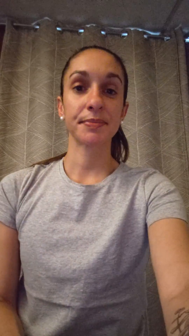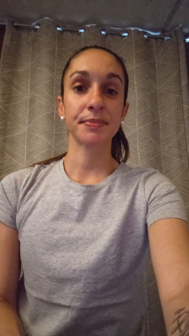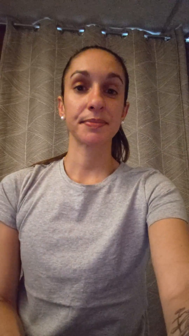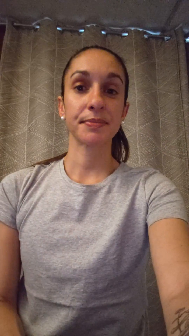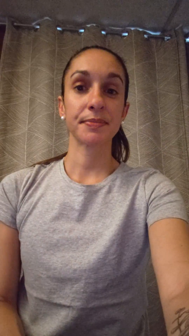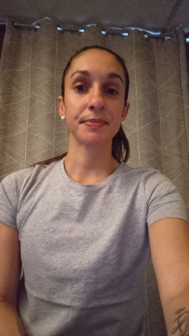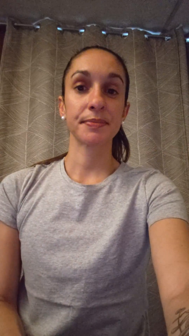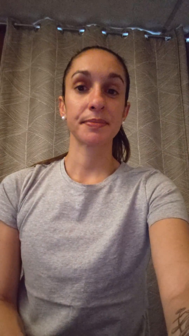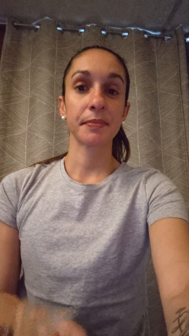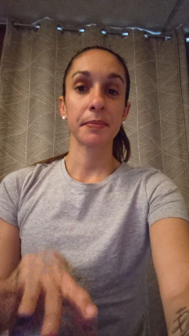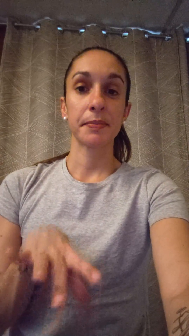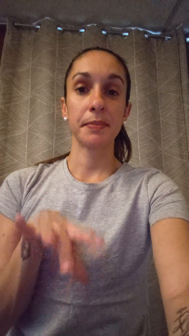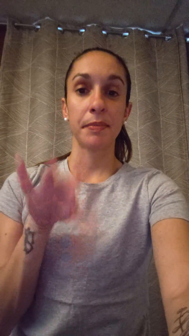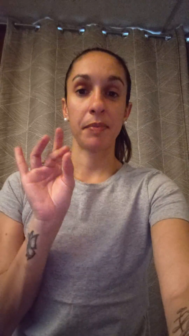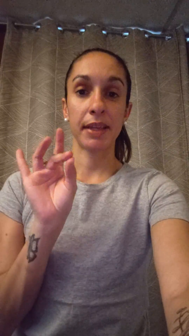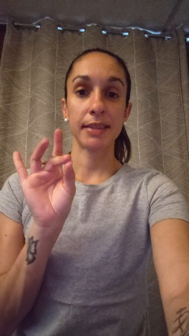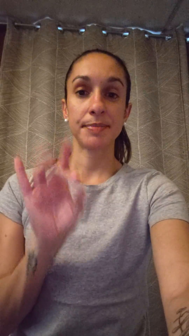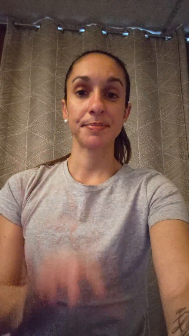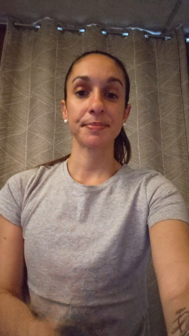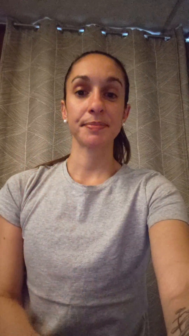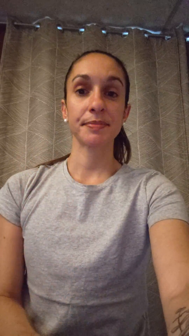pick